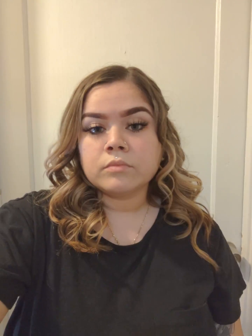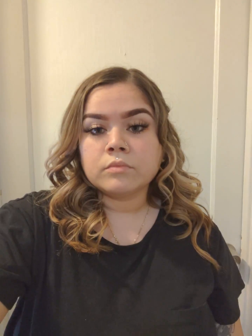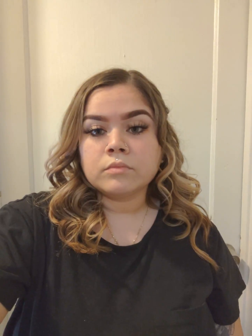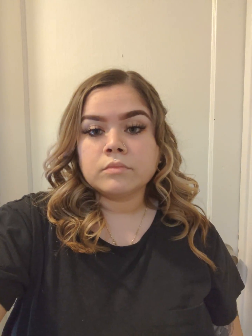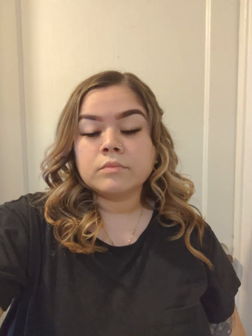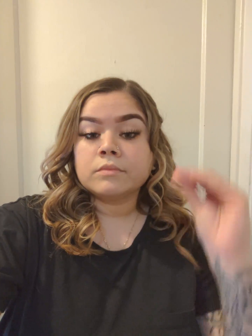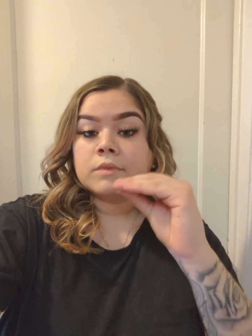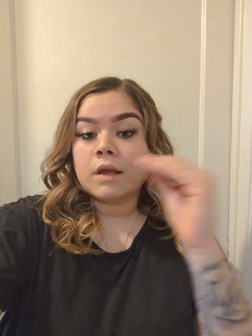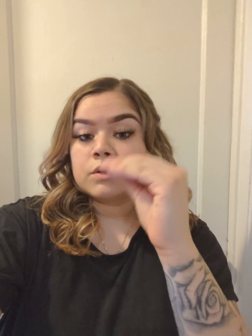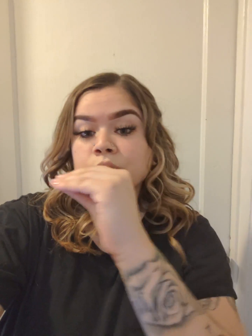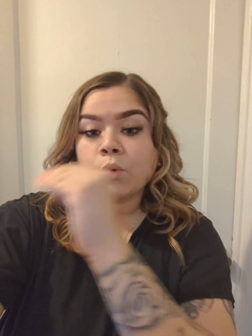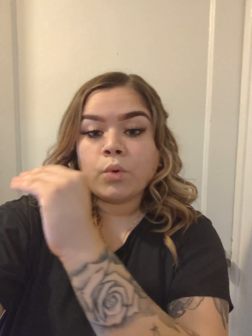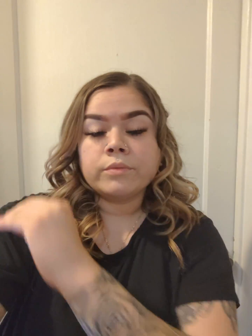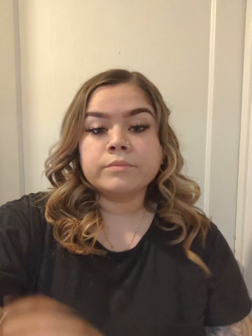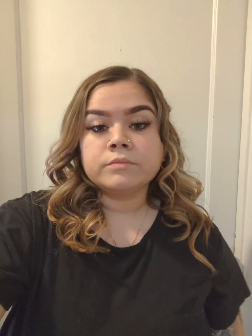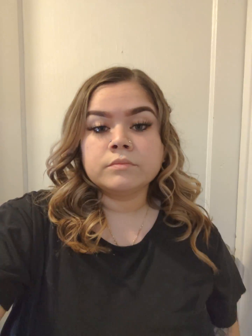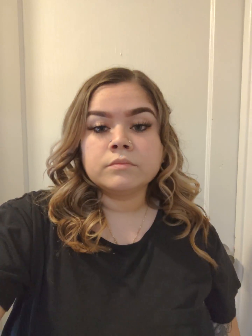dinosaur